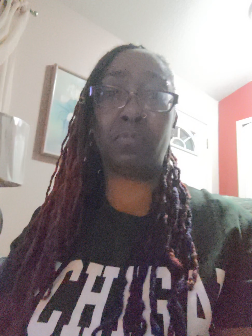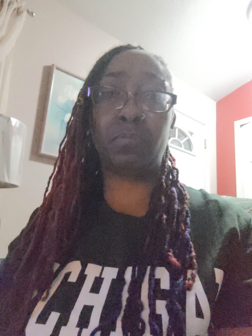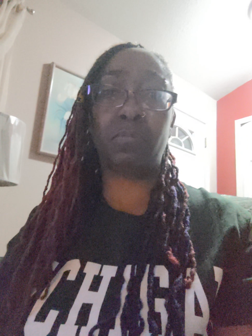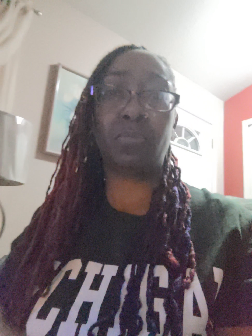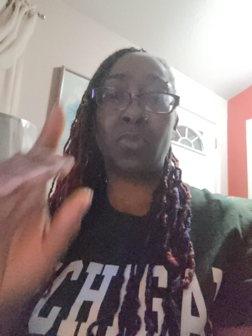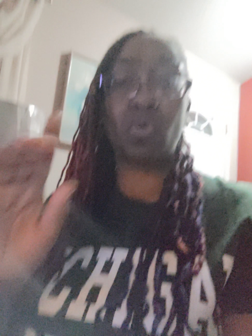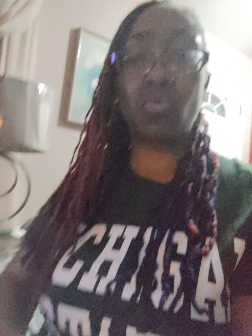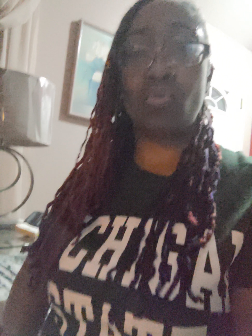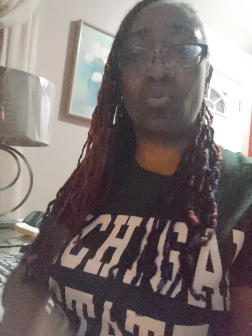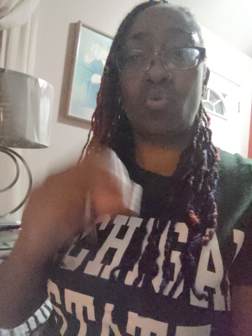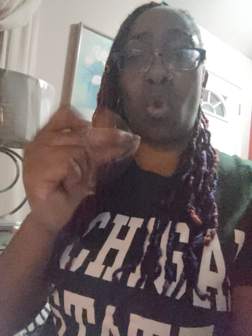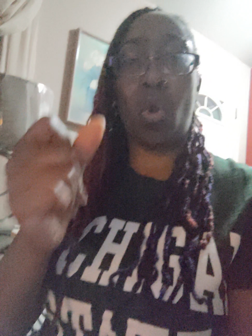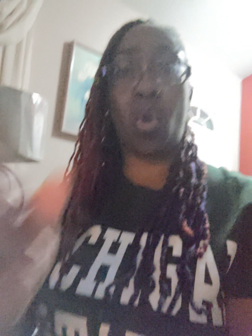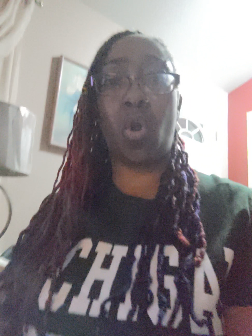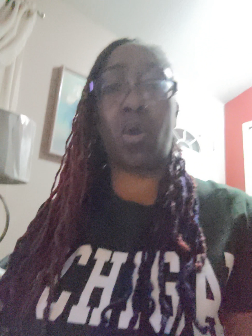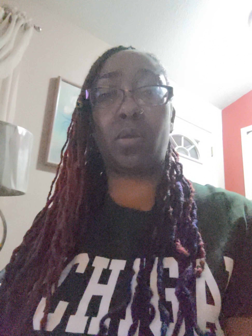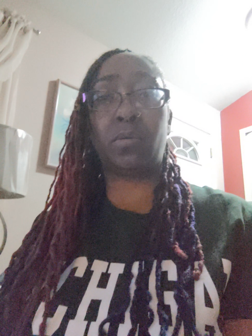dog